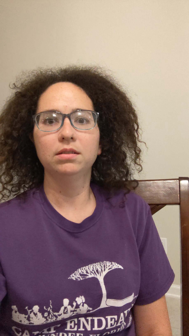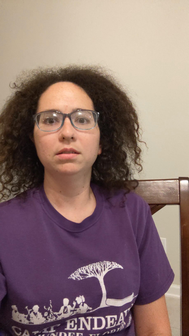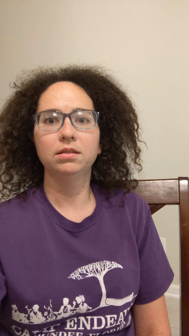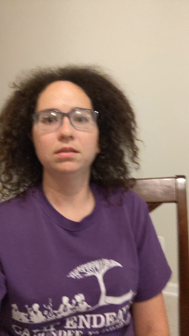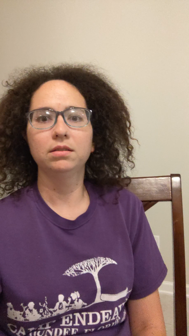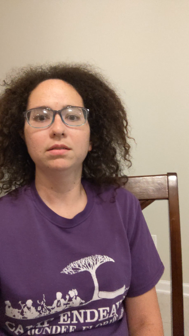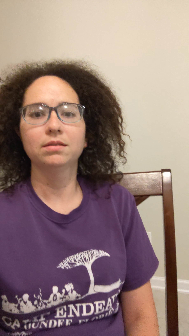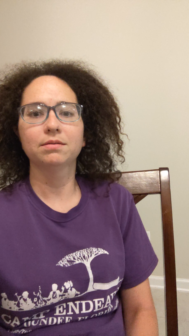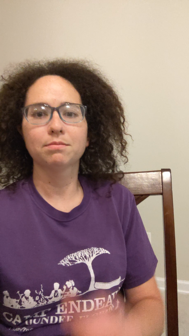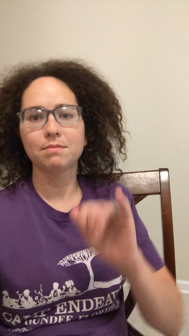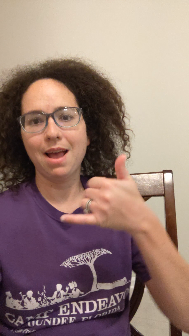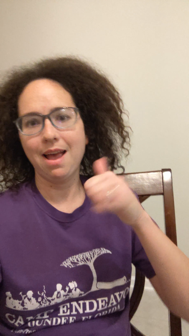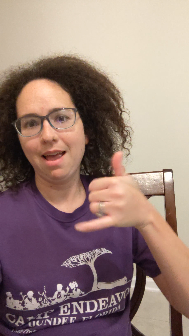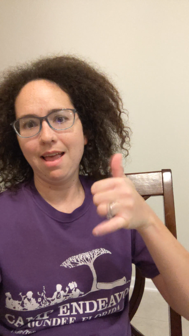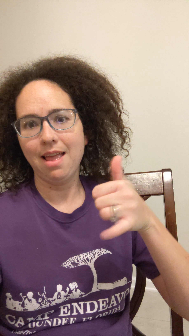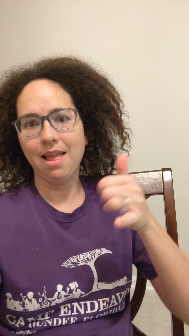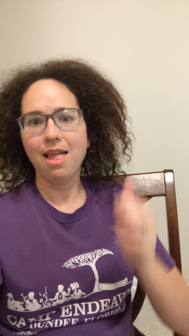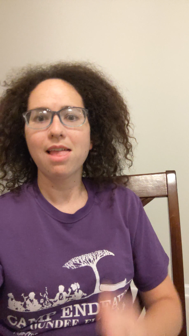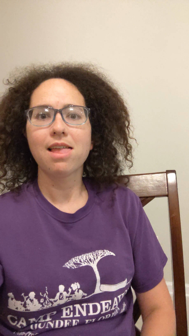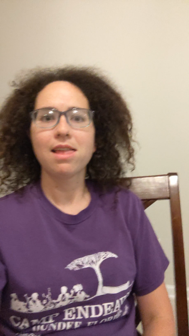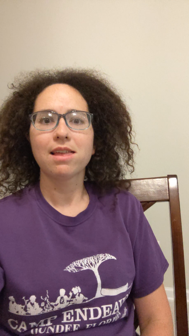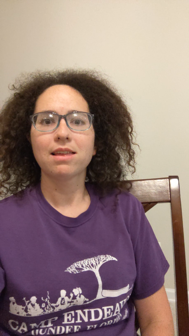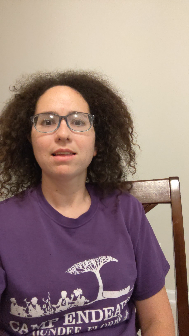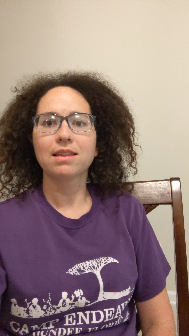party